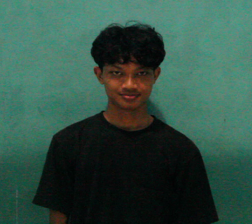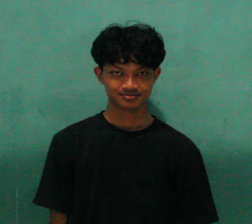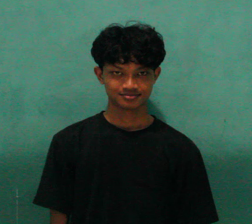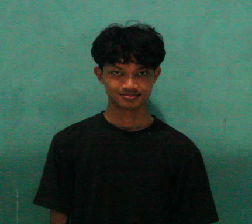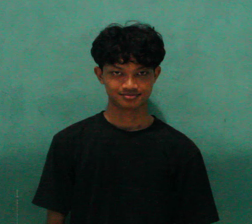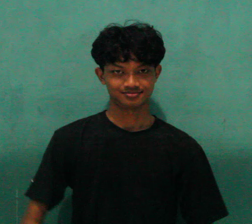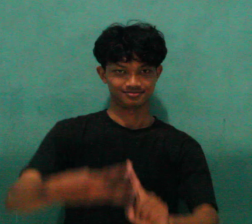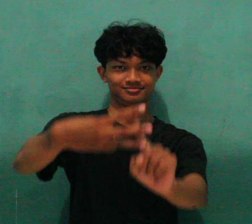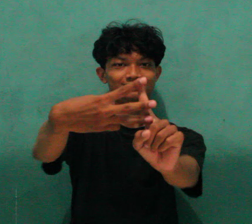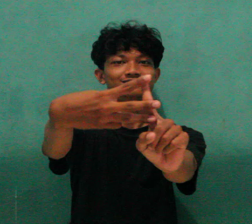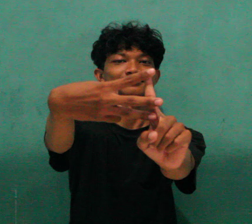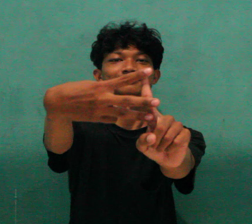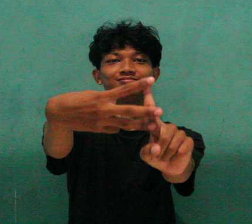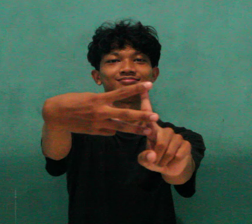B